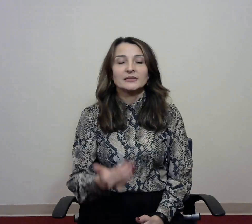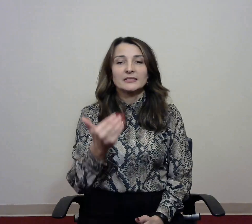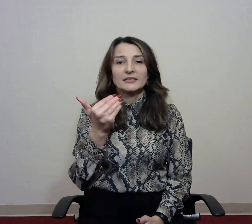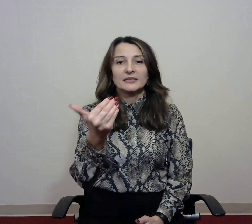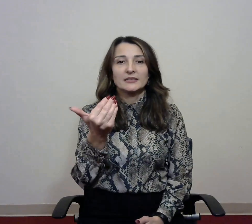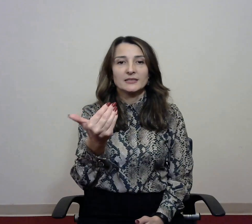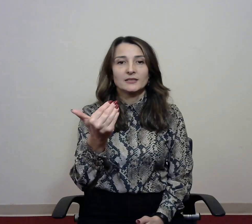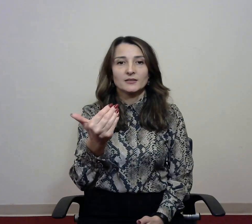siz